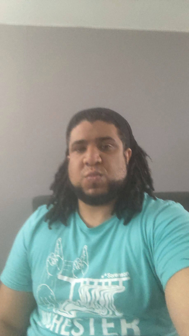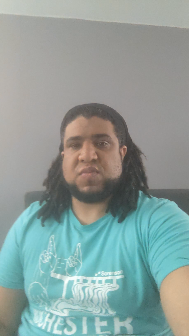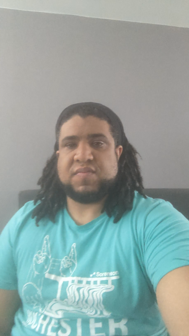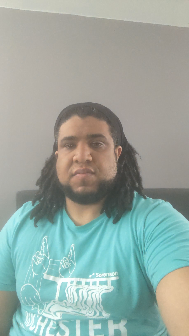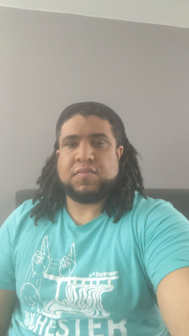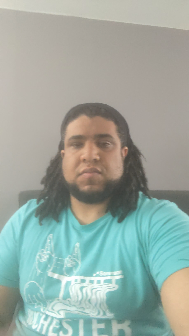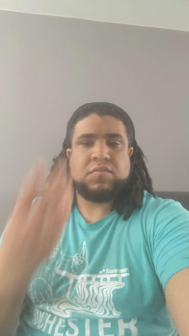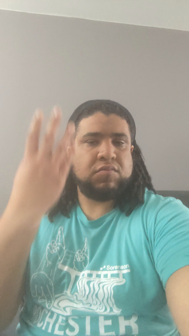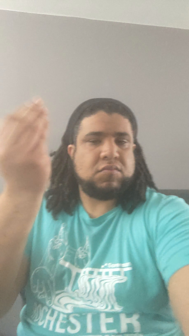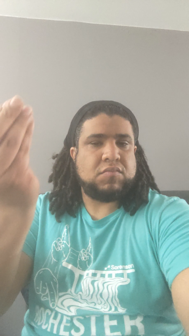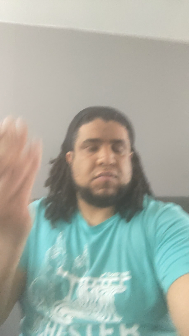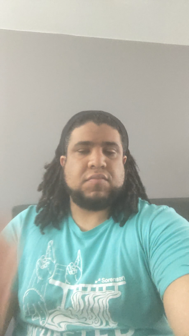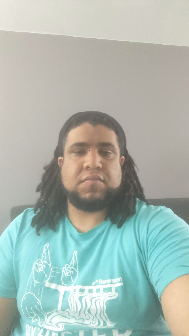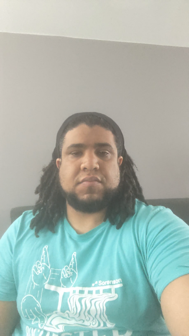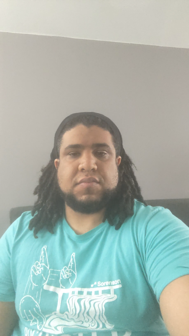got to